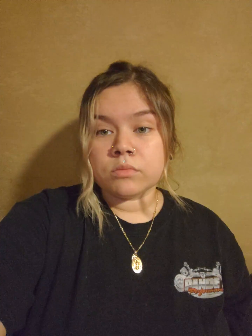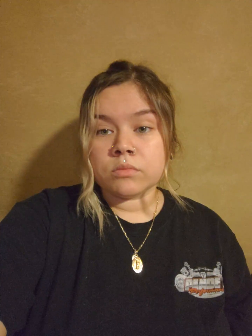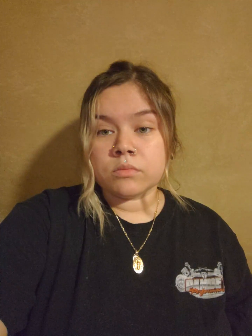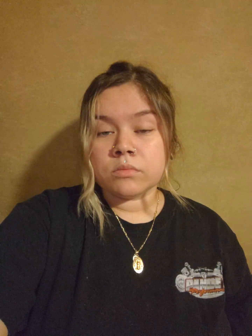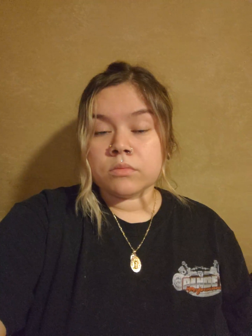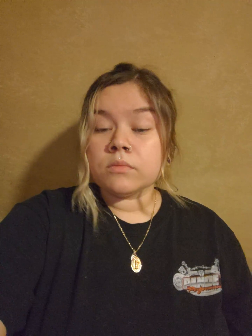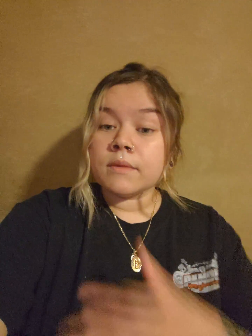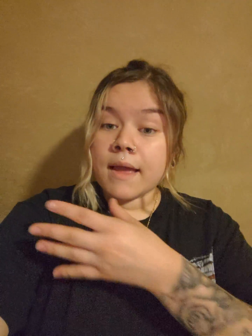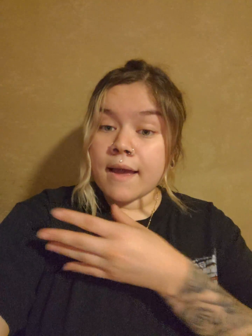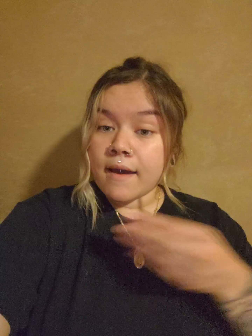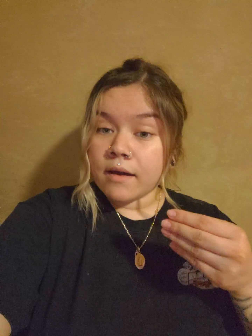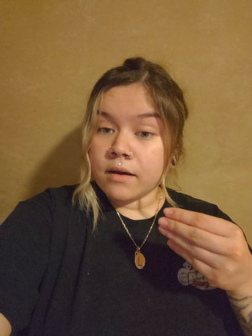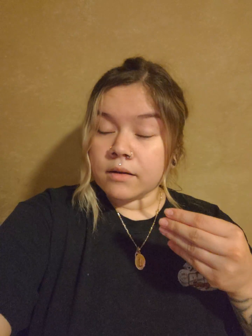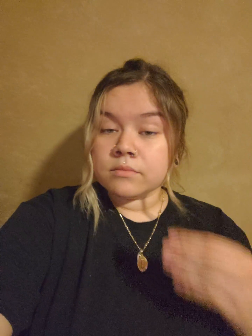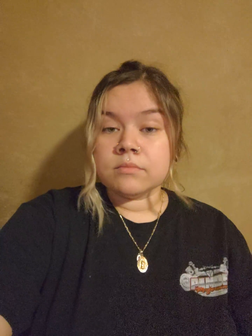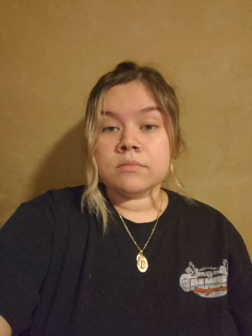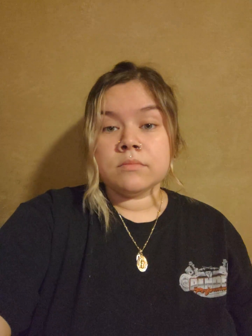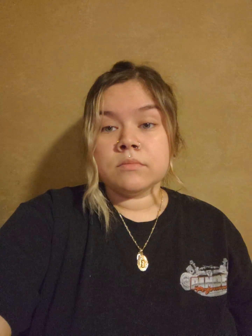and